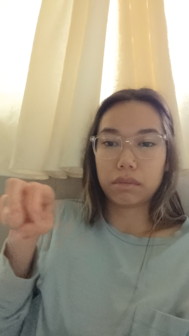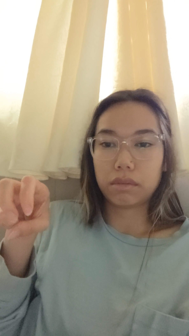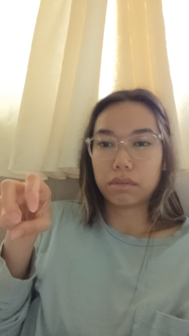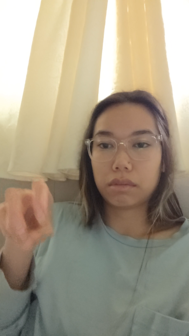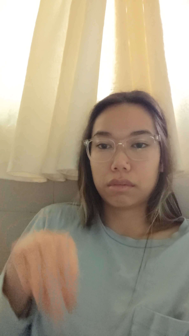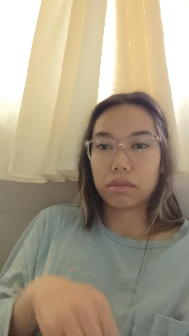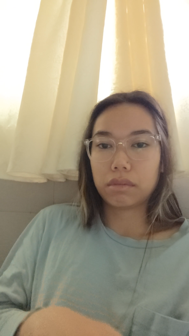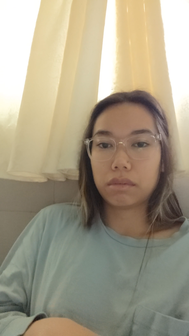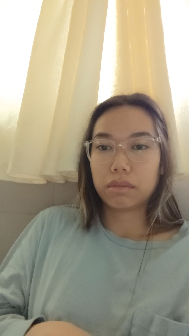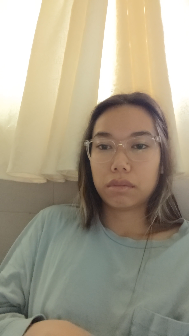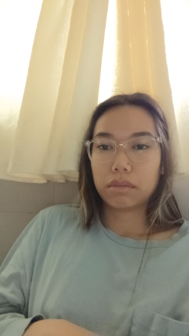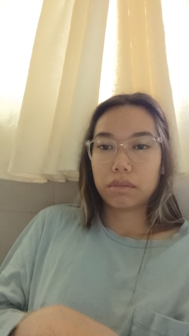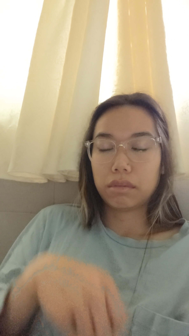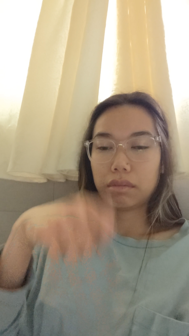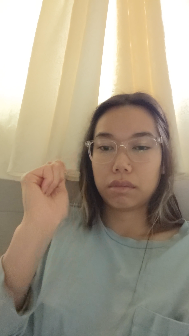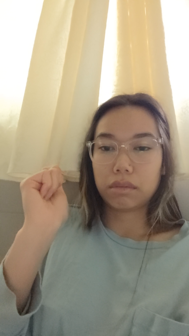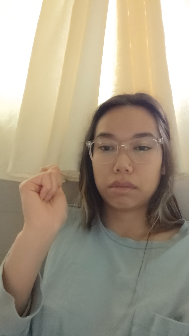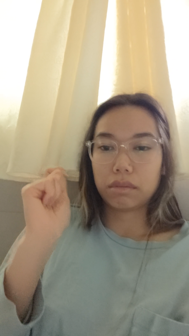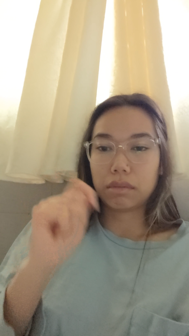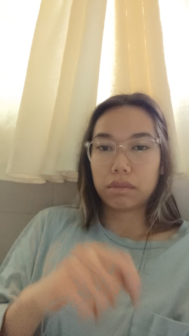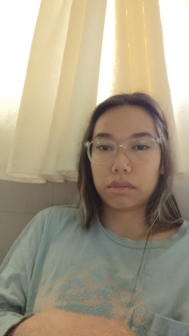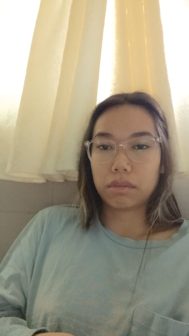rip